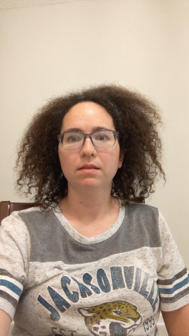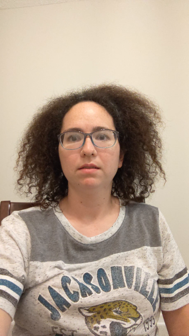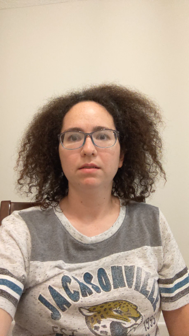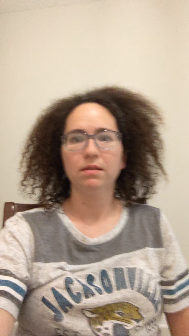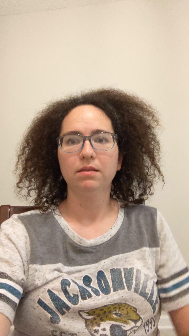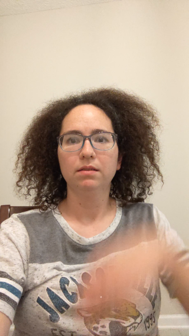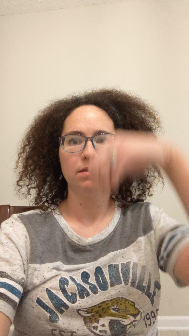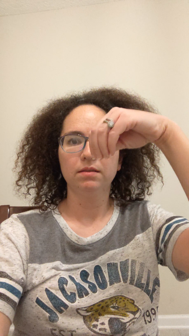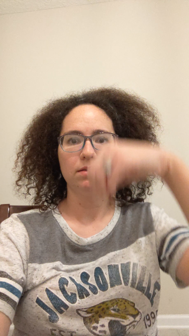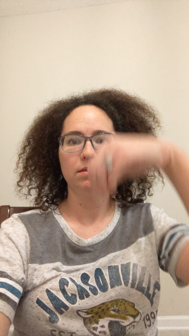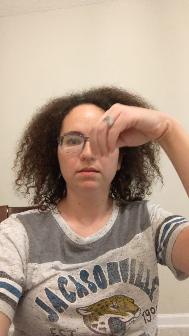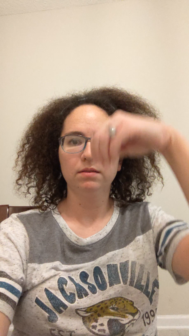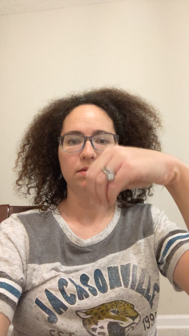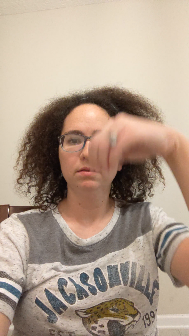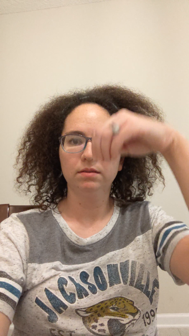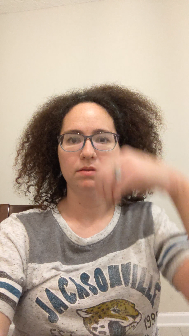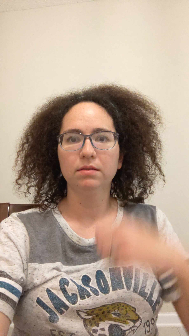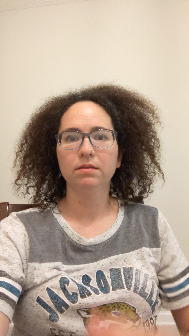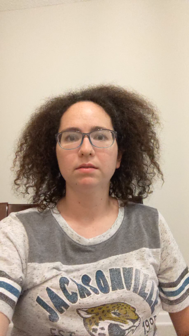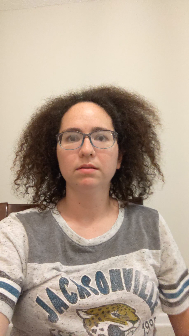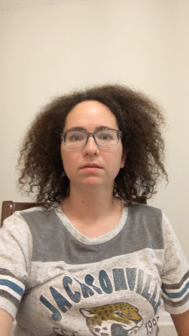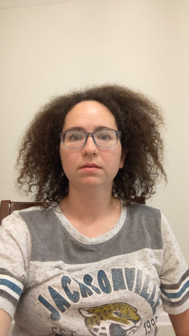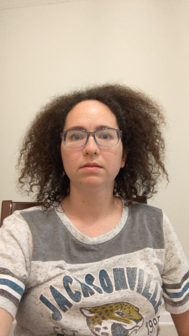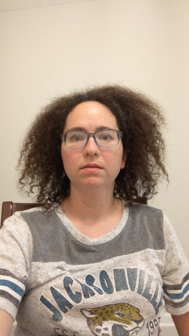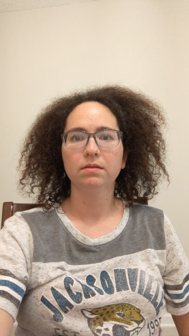inside